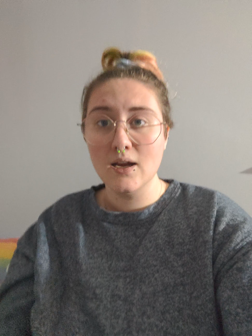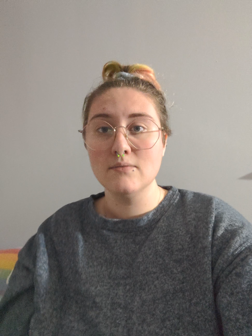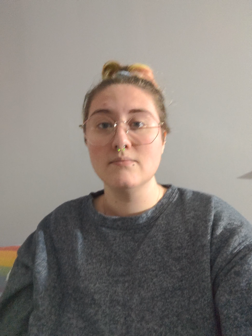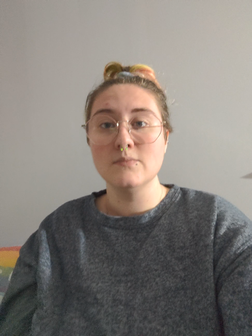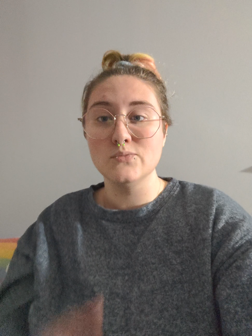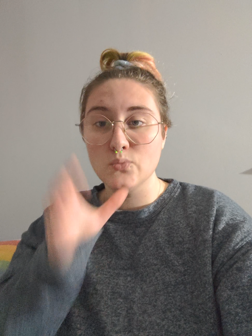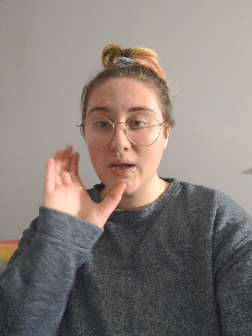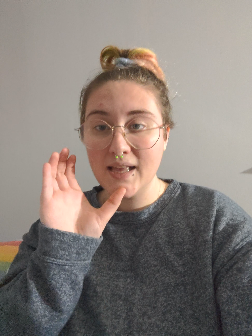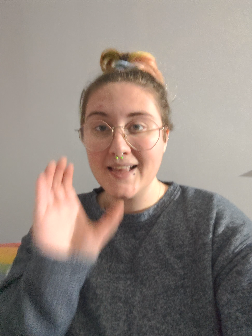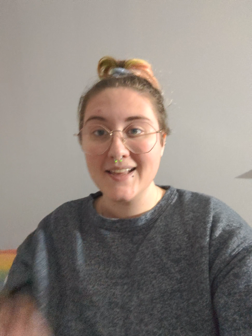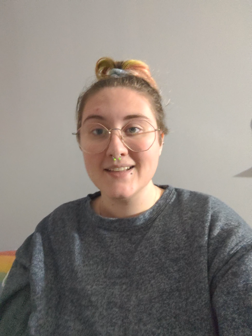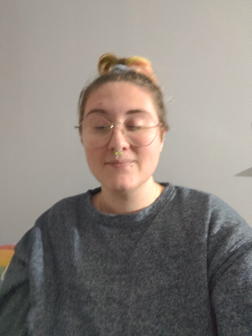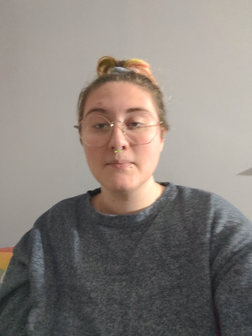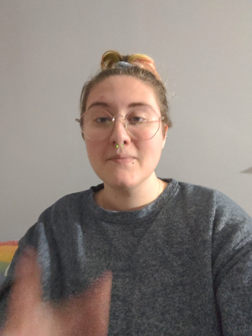drink